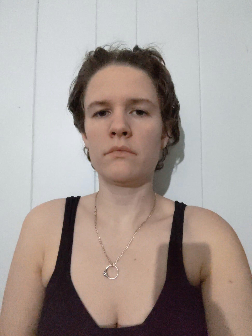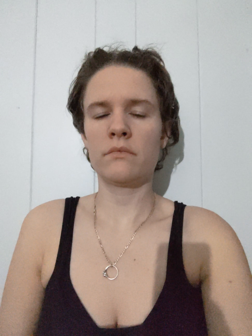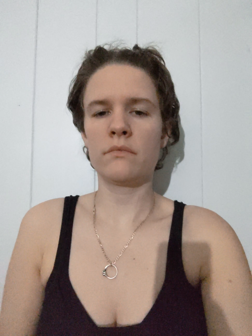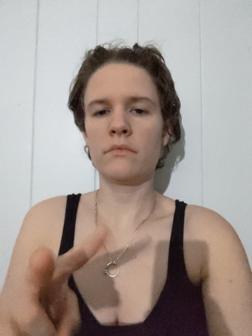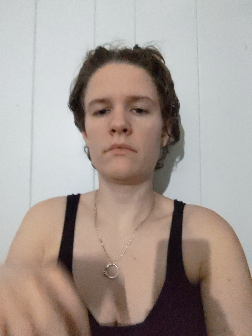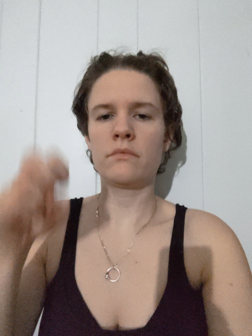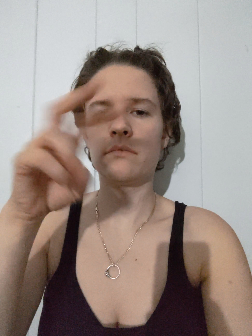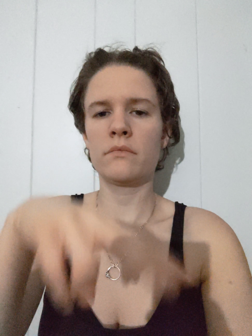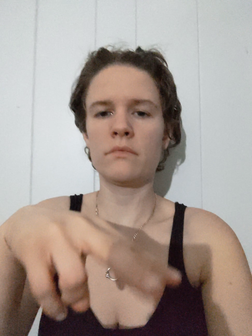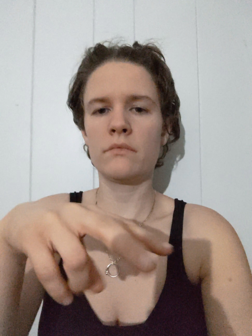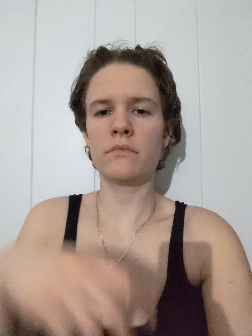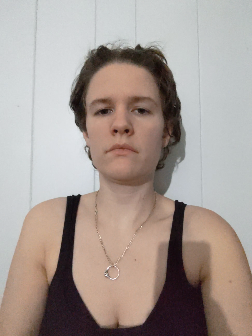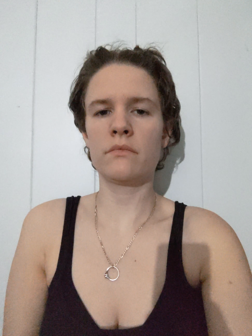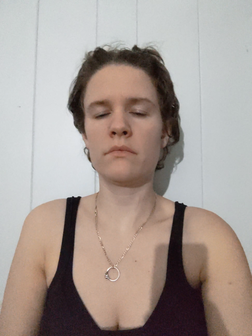jump